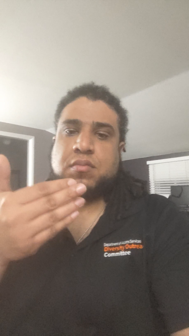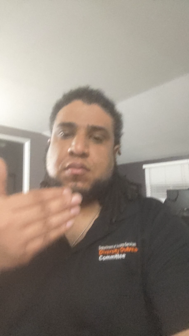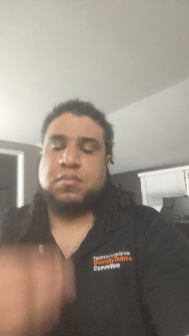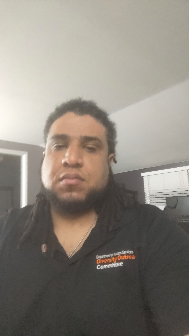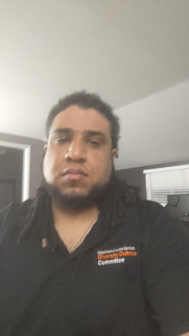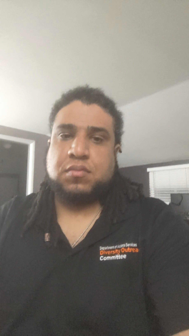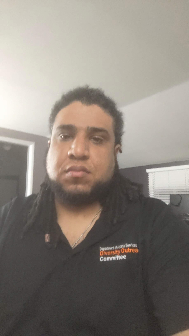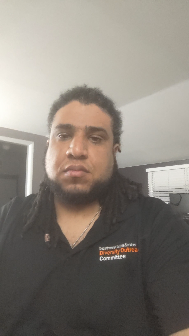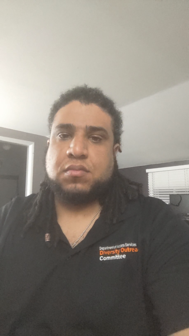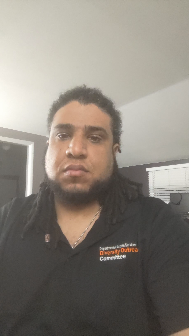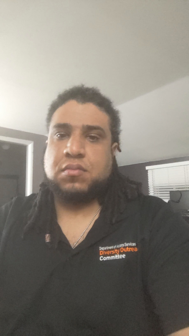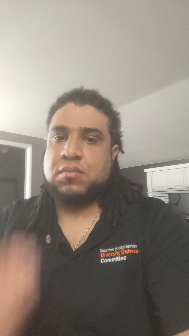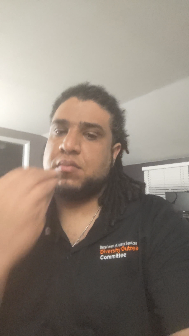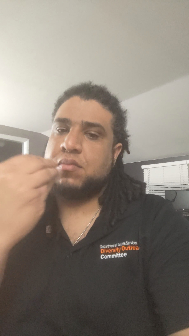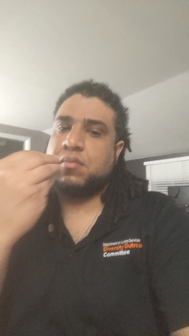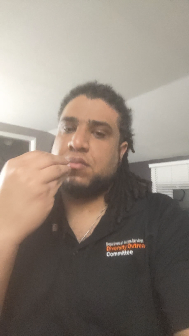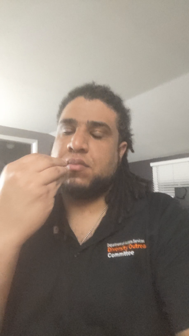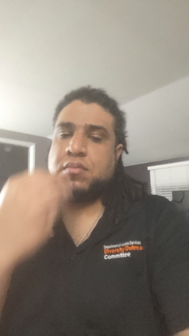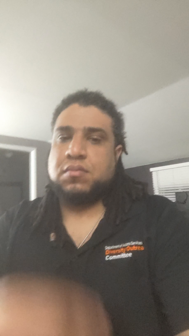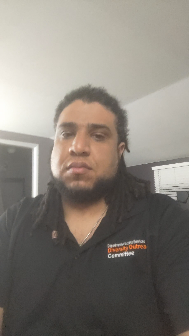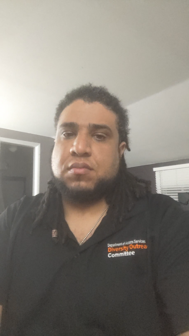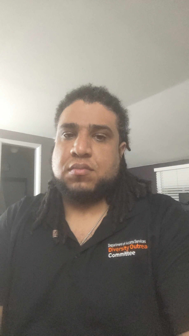eat